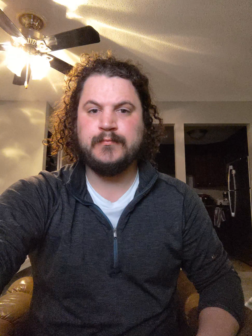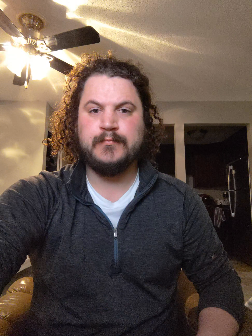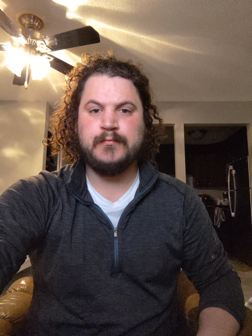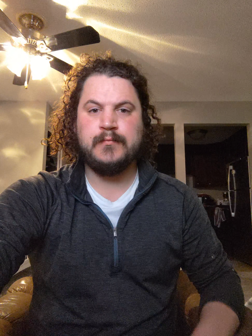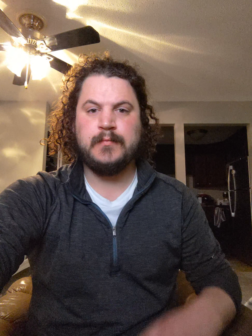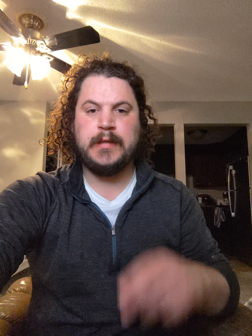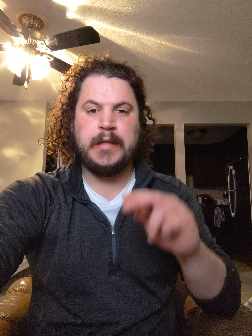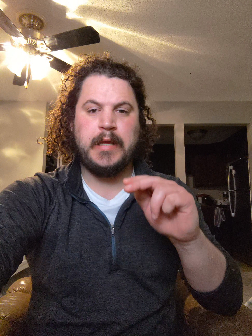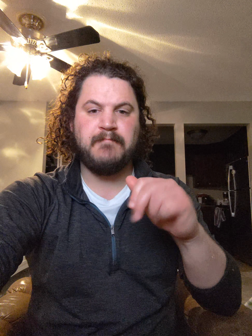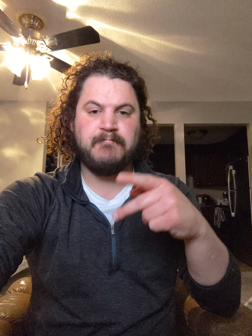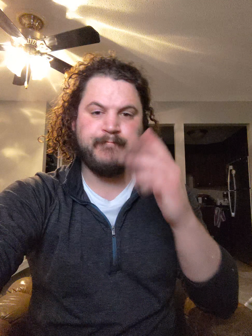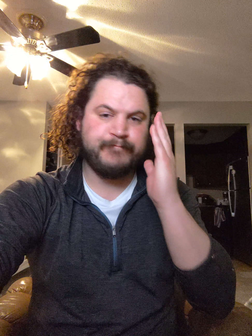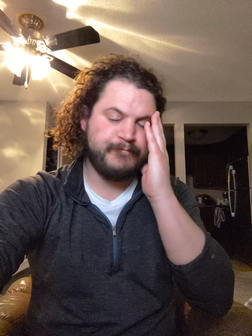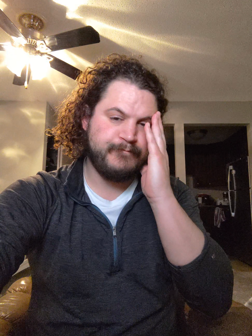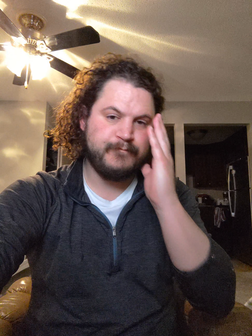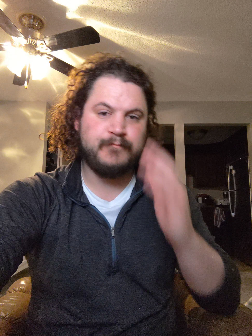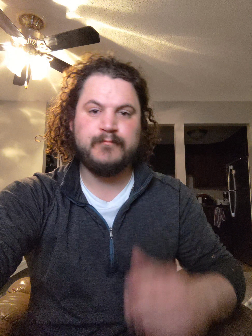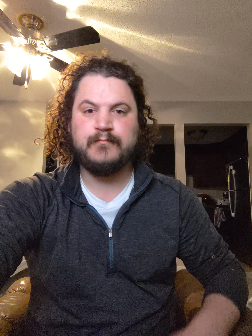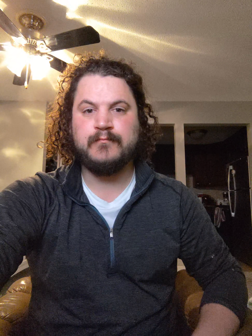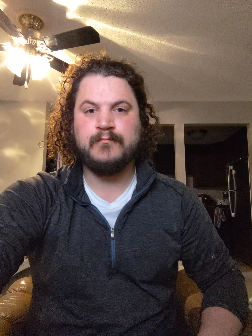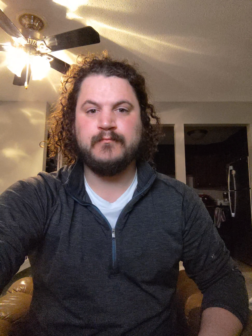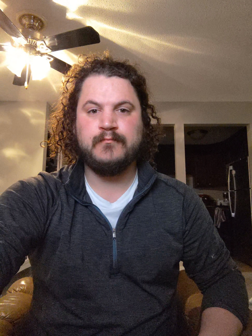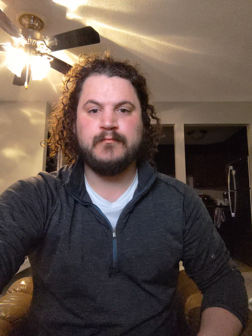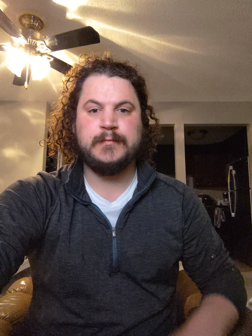nap